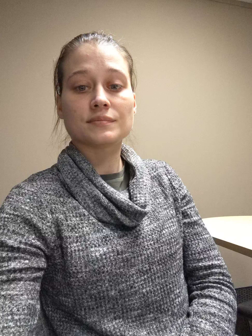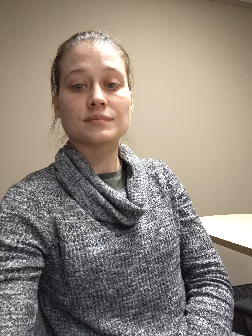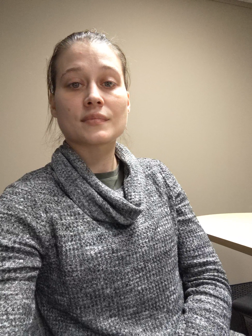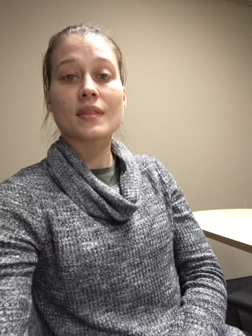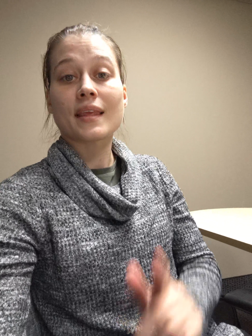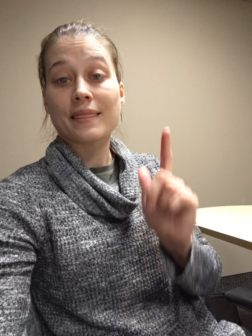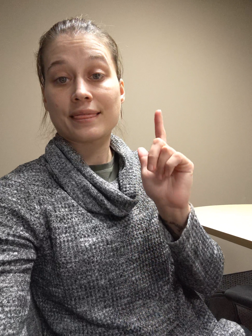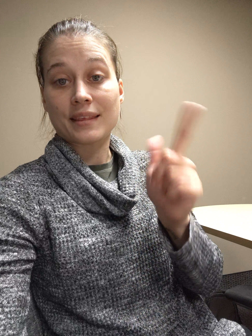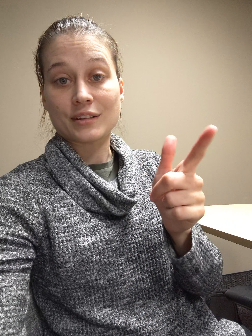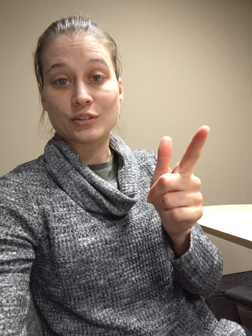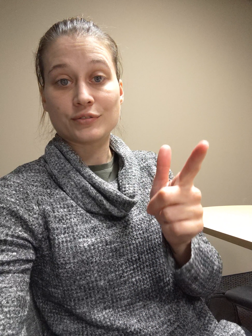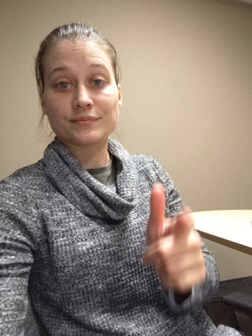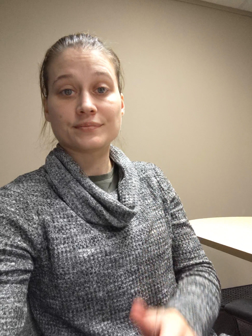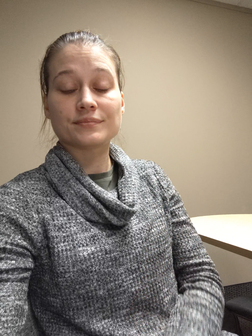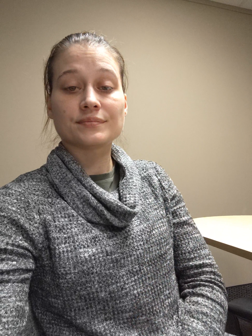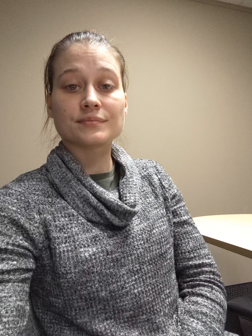later